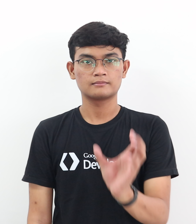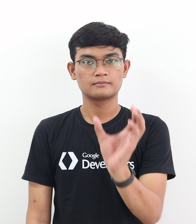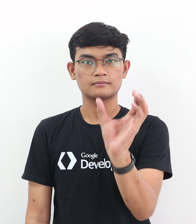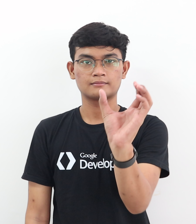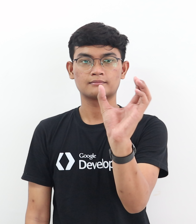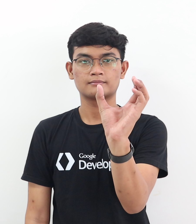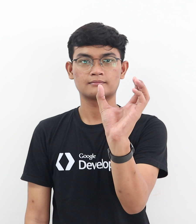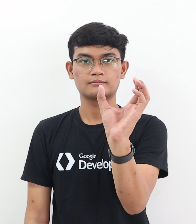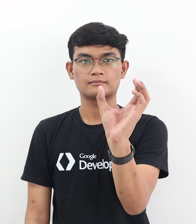U